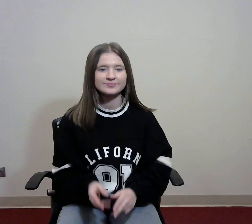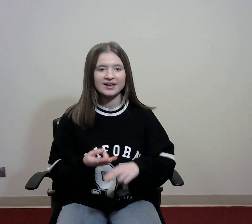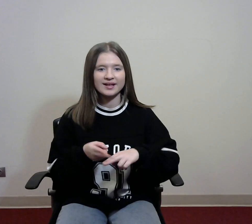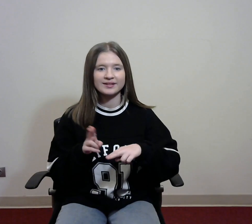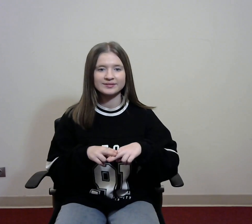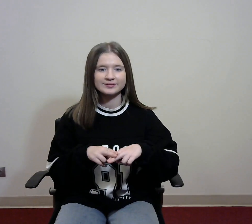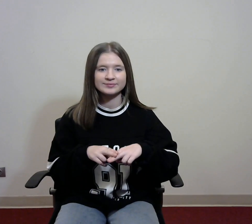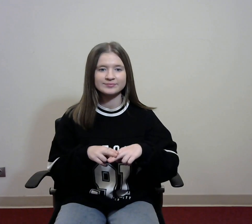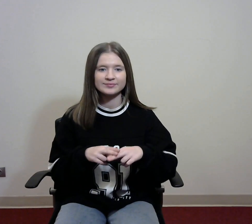bu